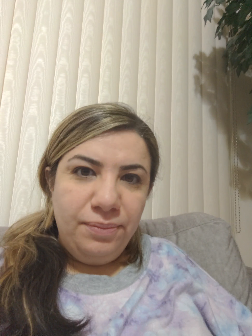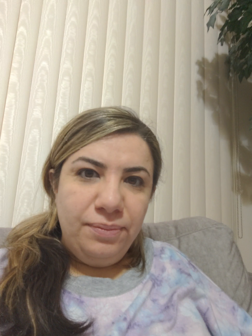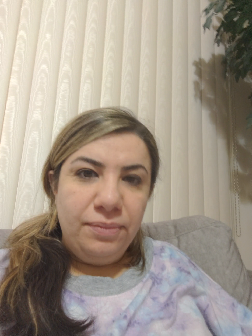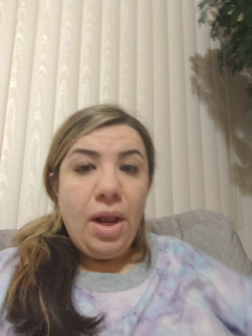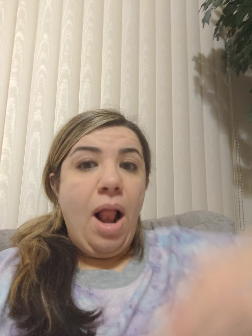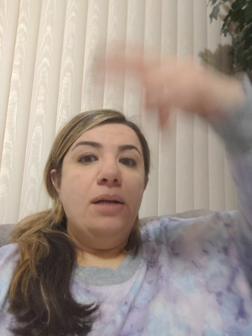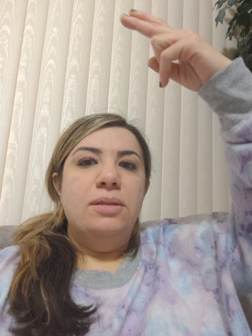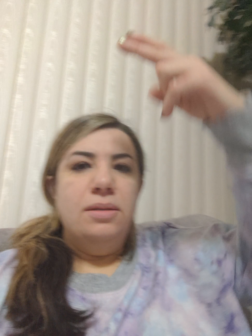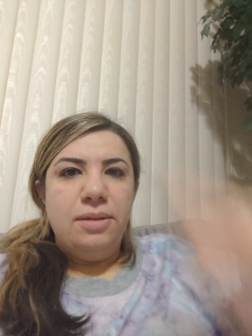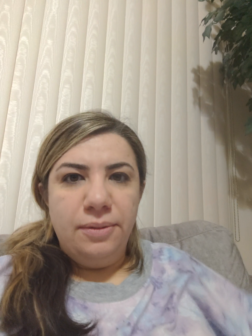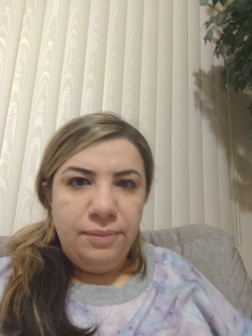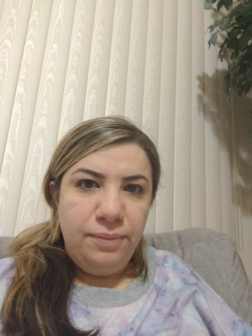high